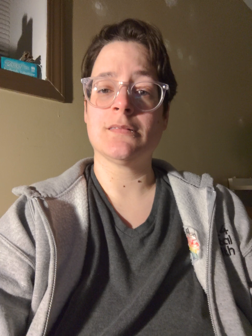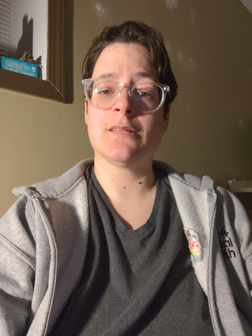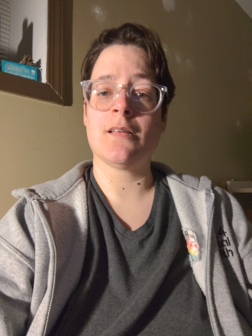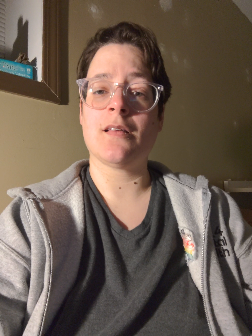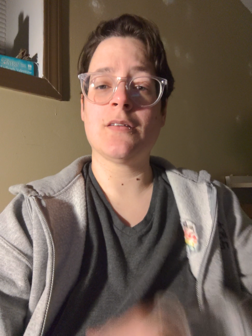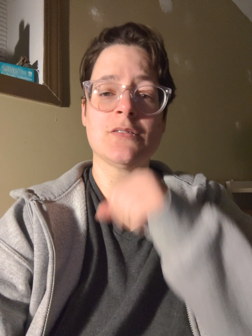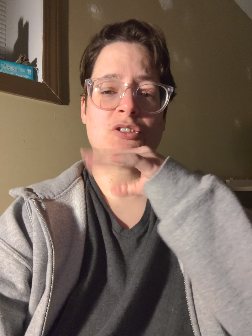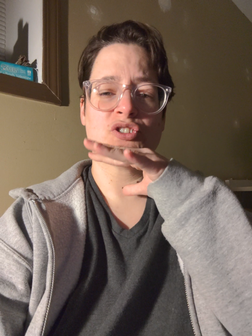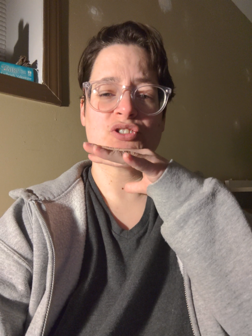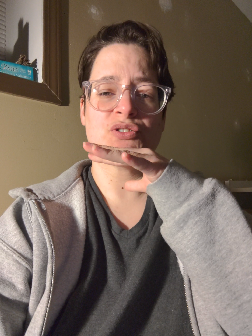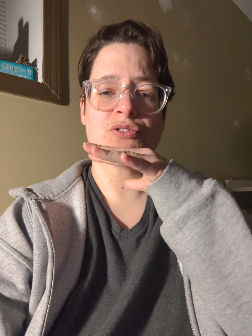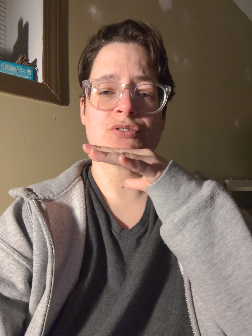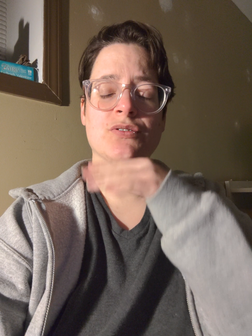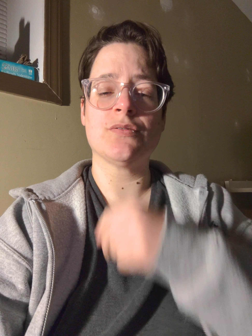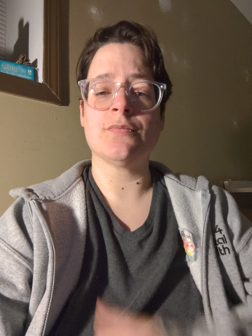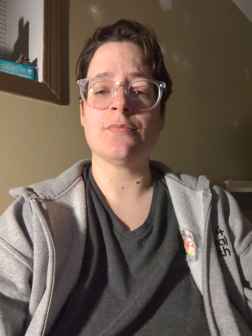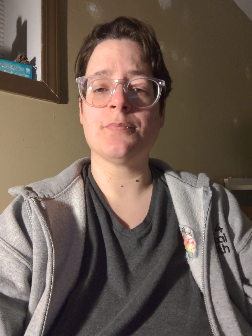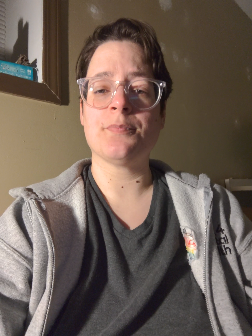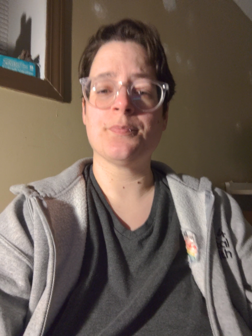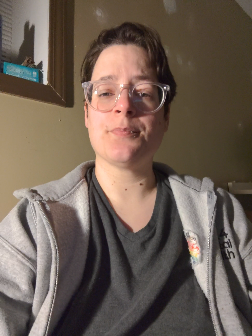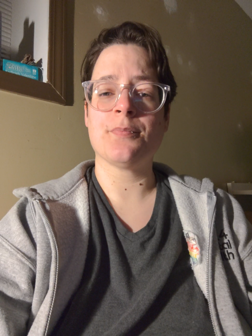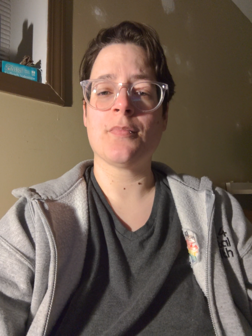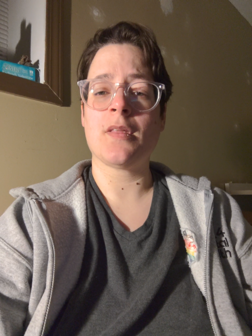dirty